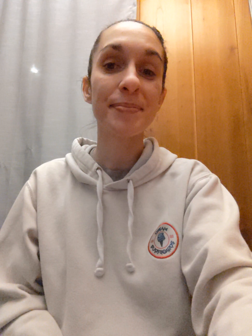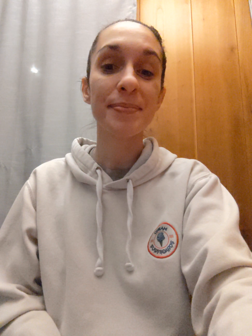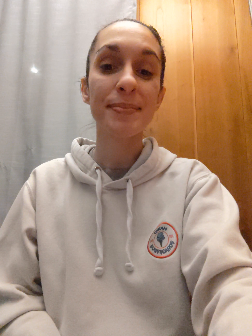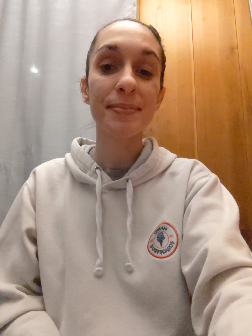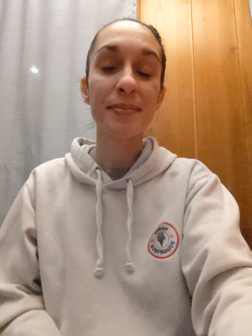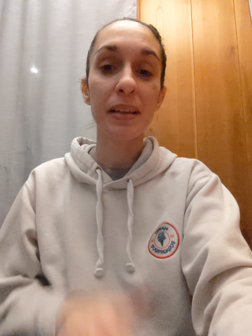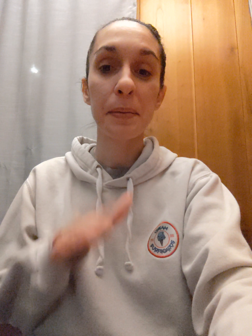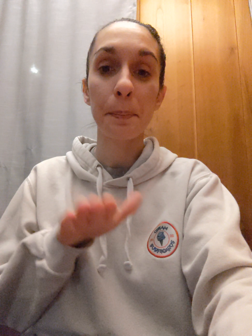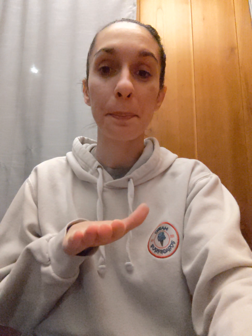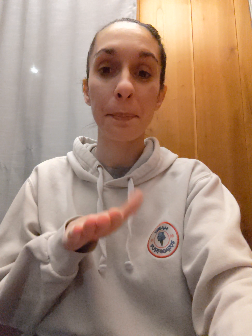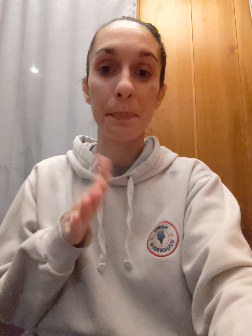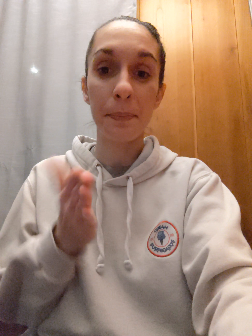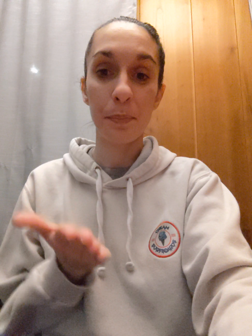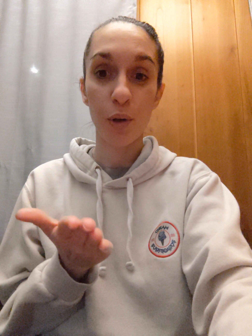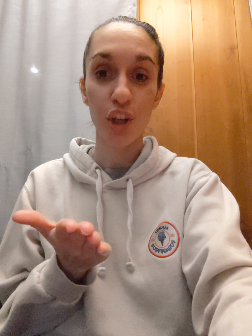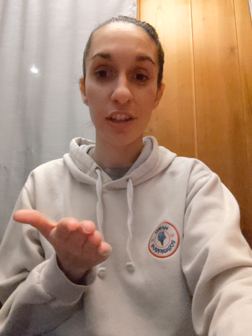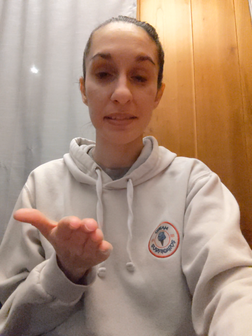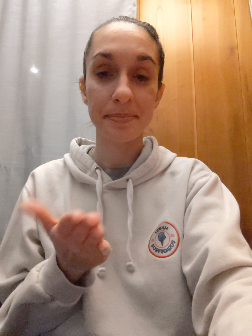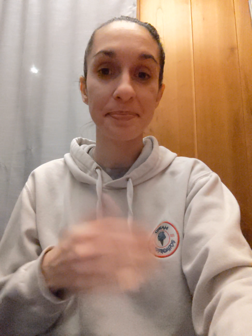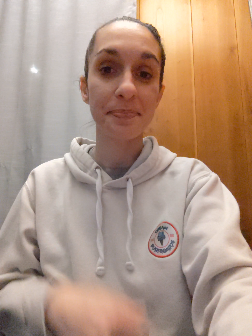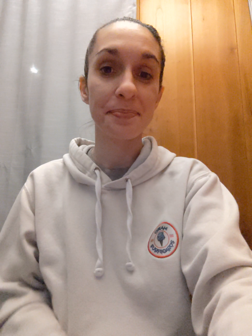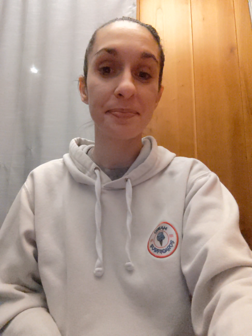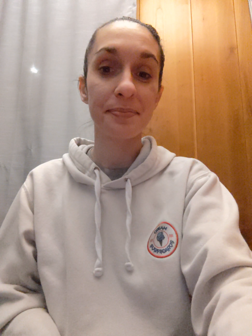book